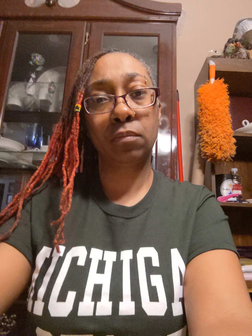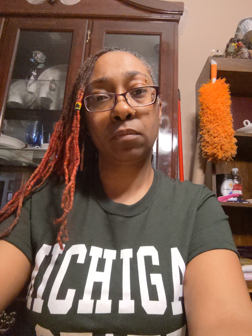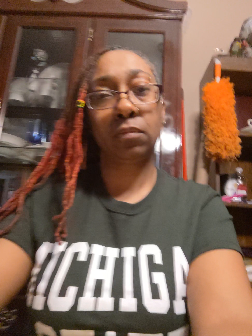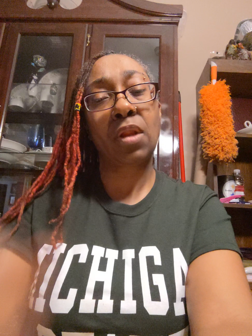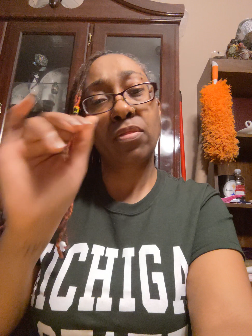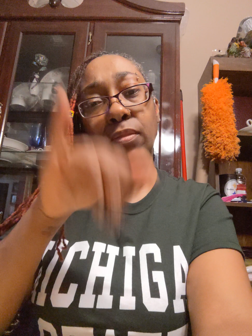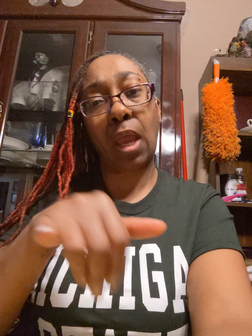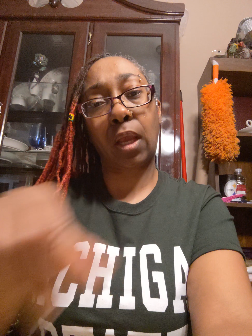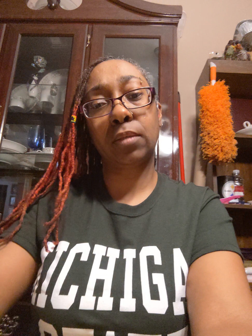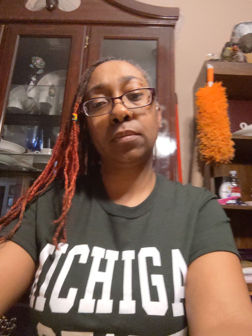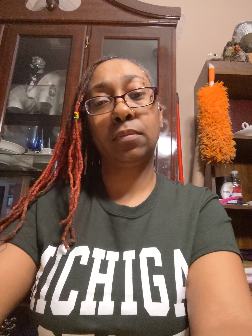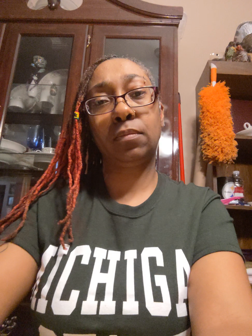that